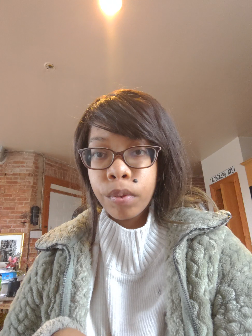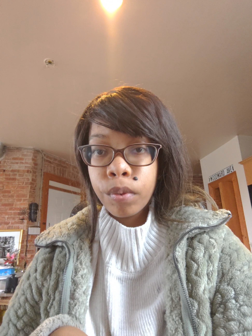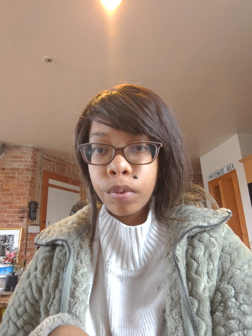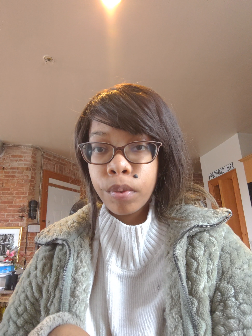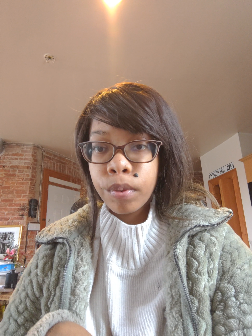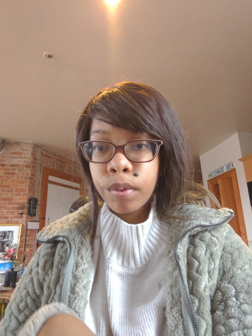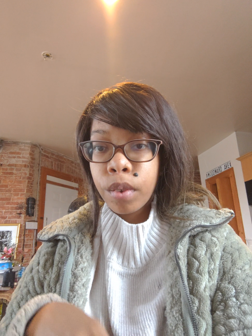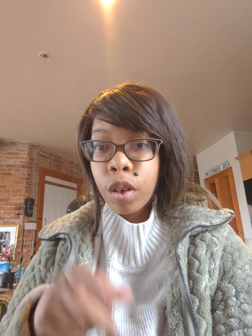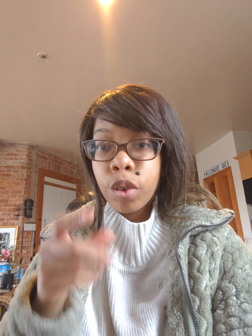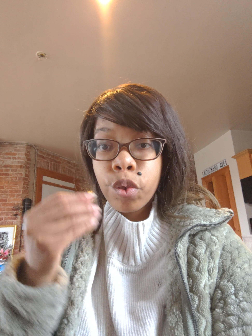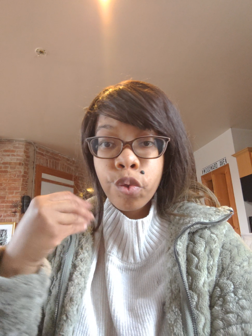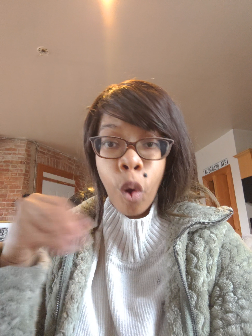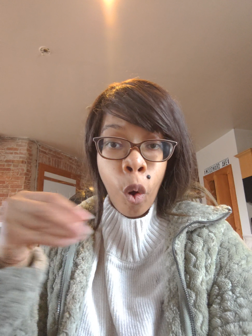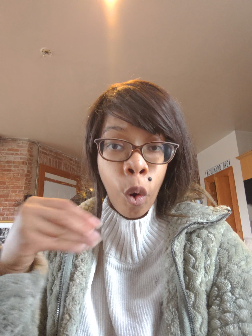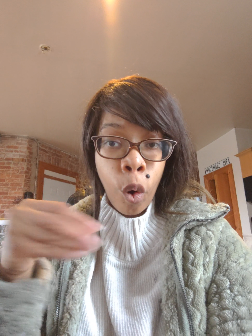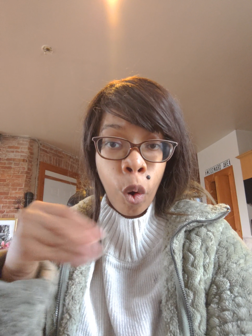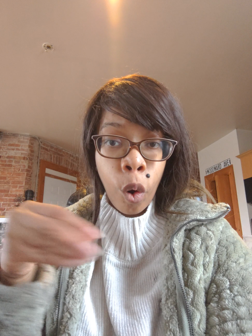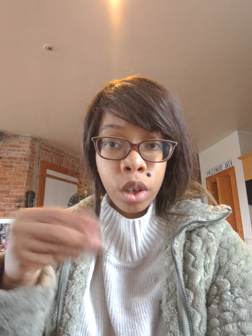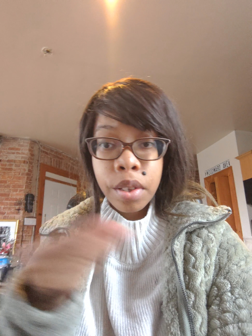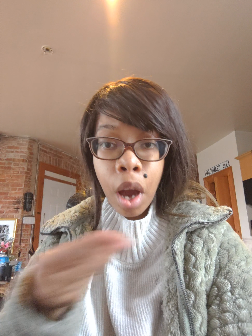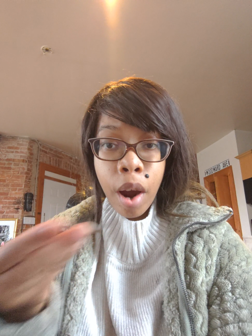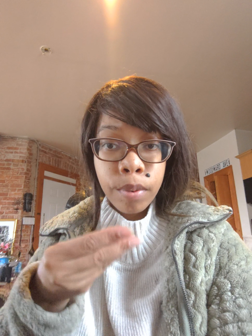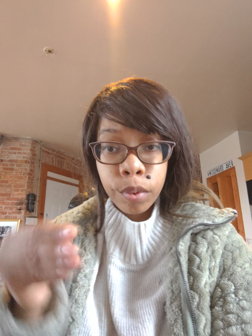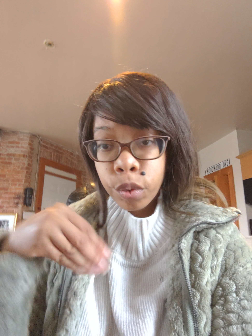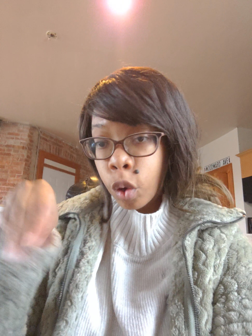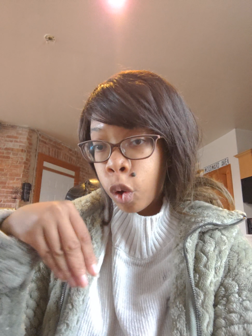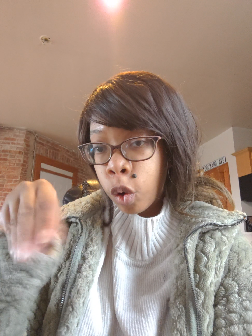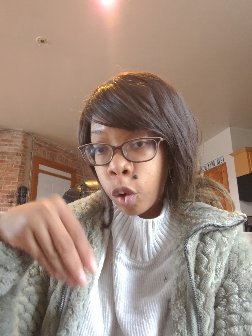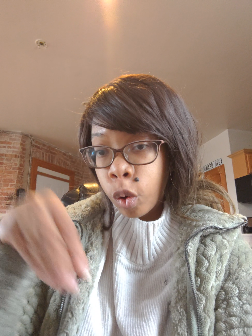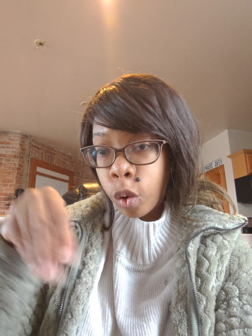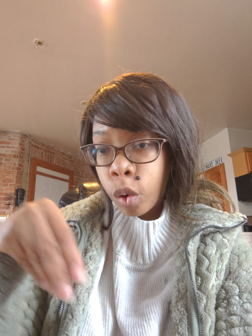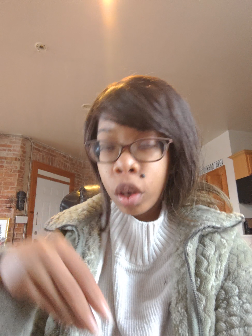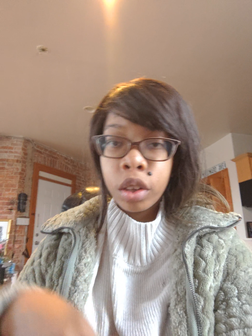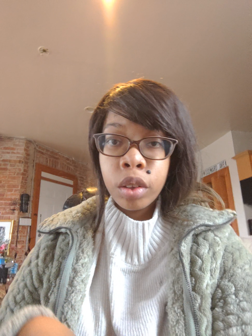store